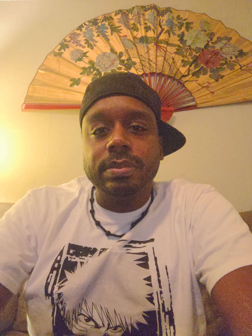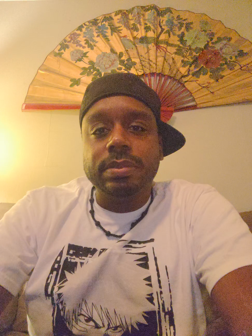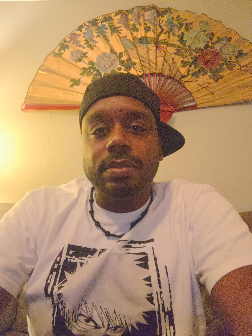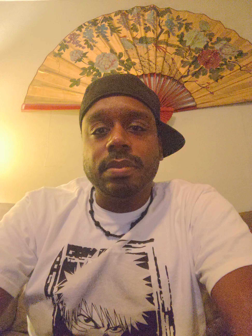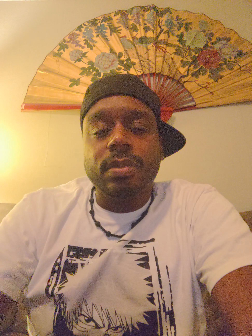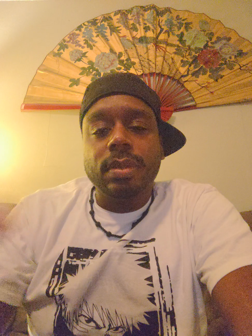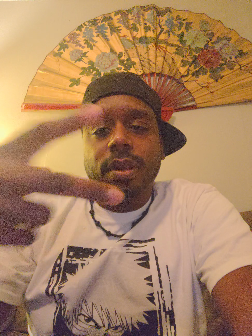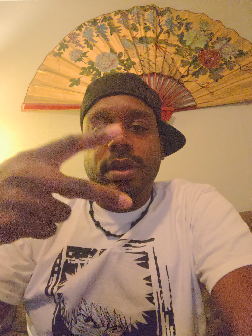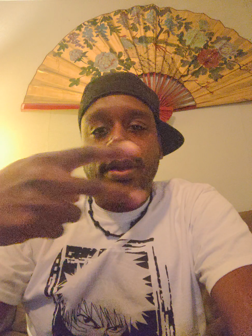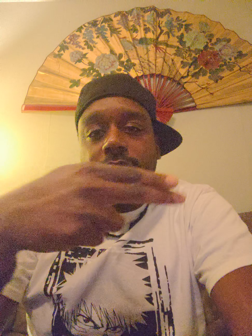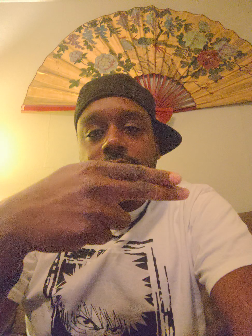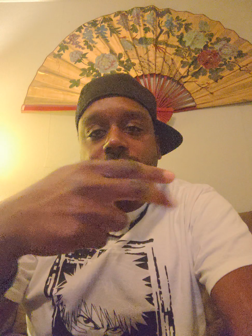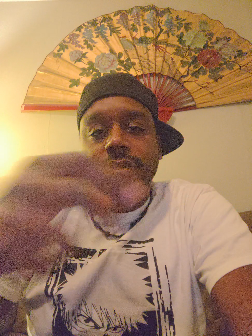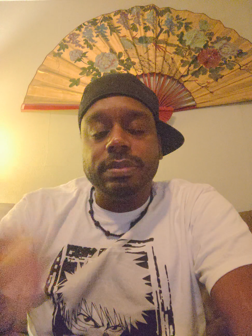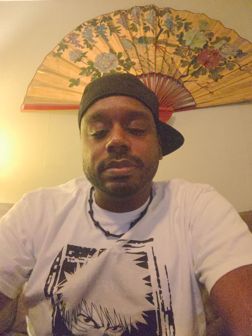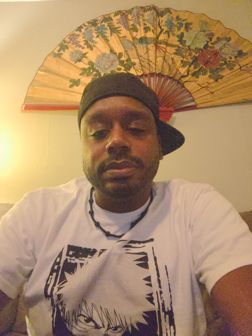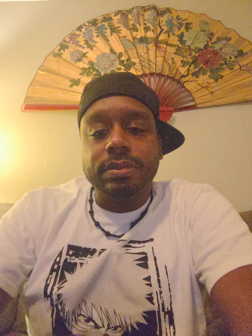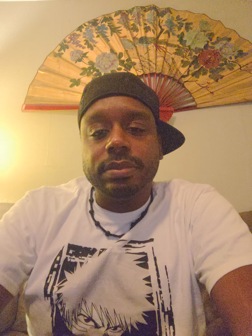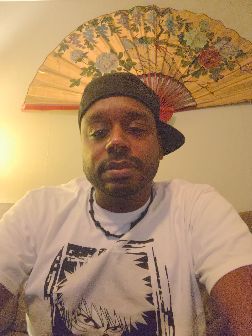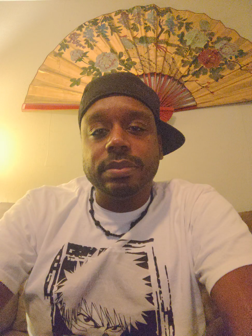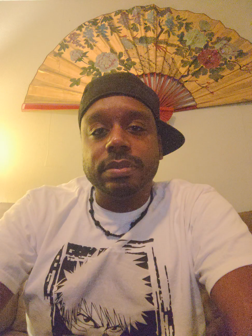cut